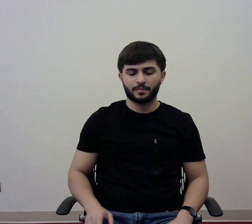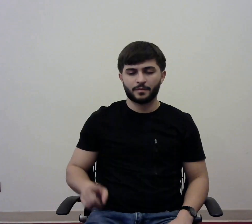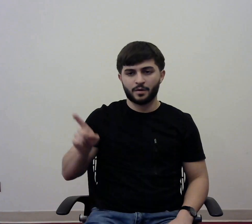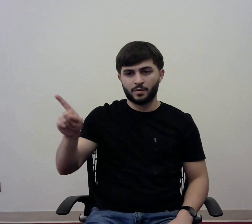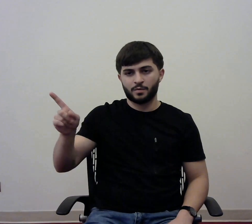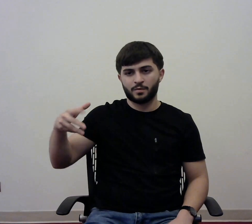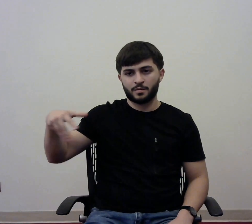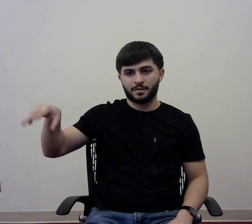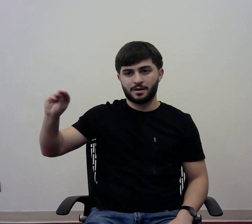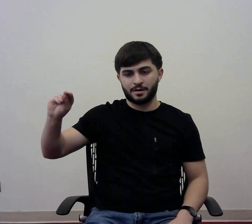onlar